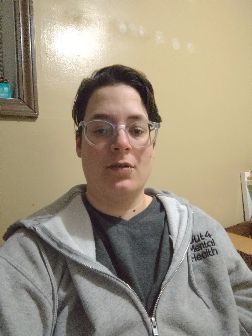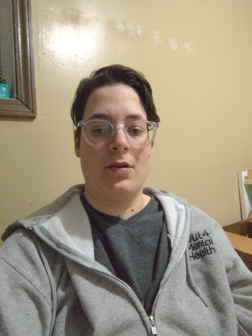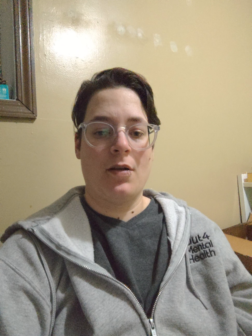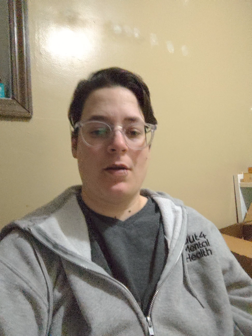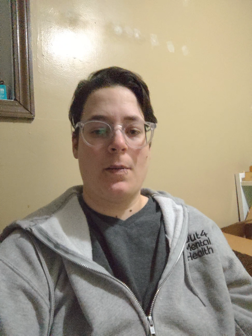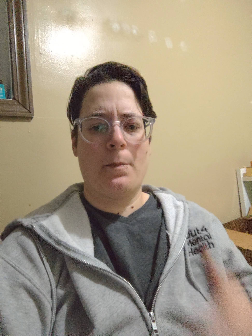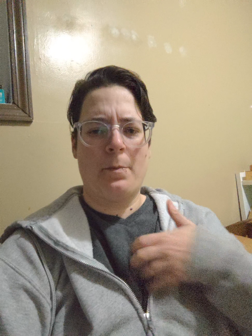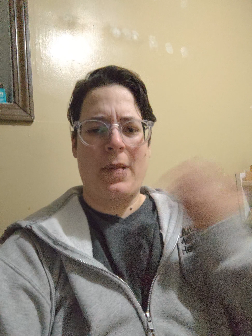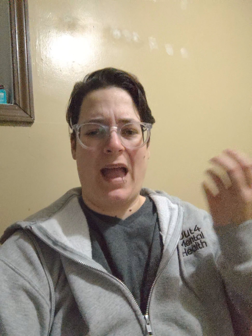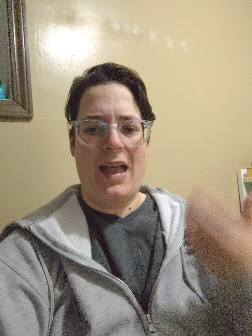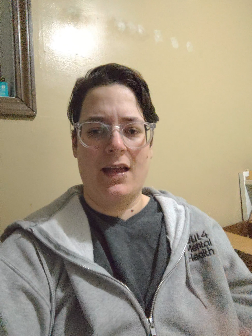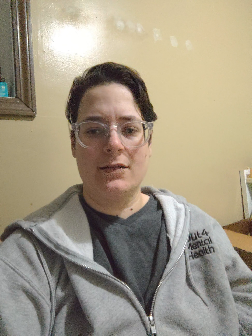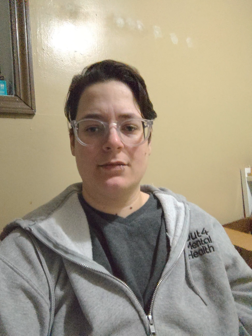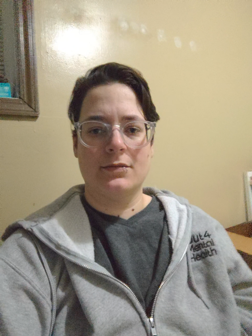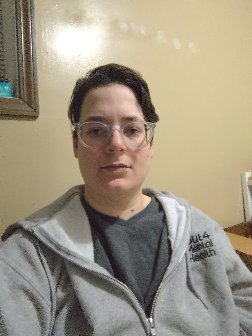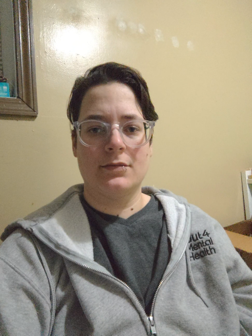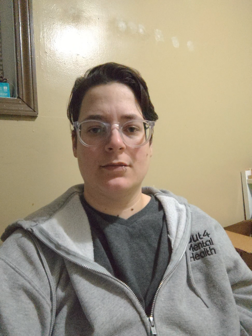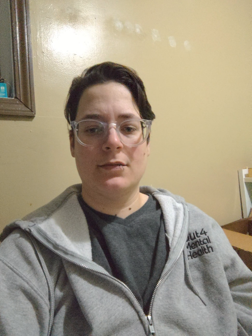mad